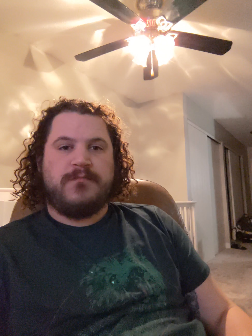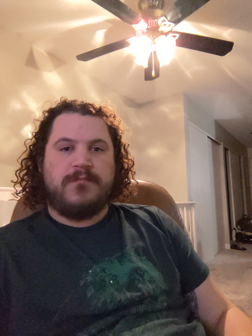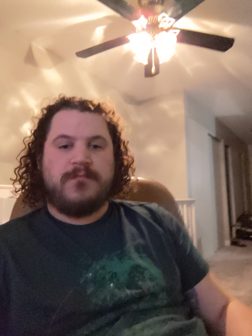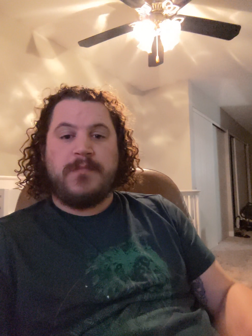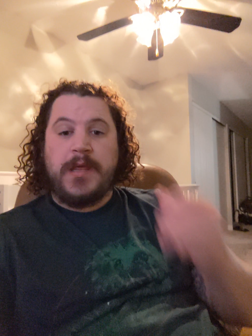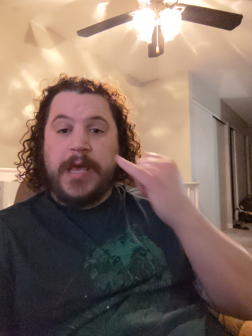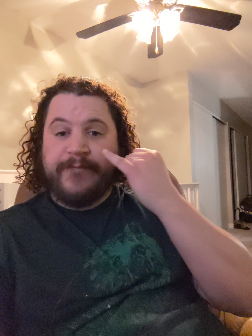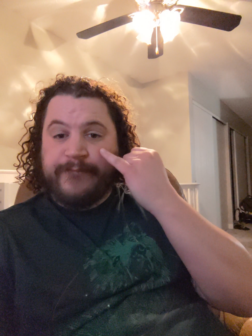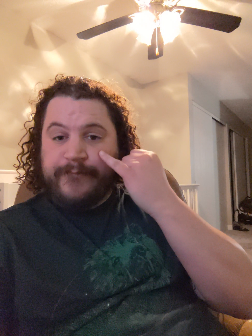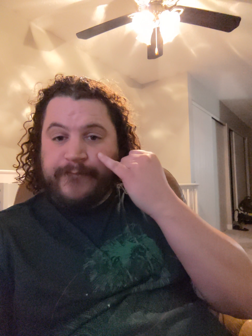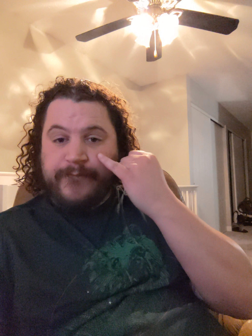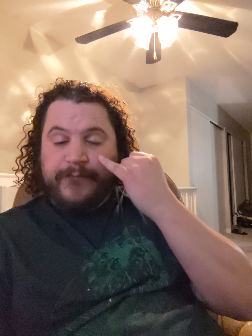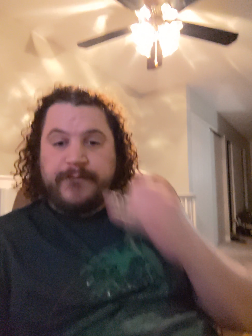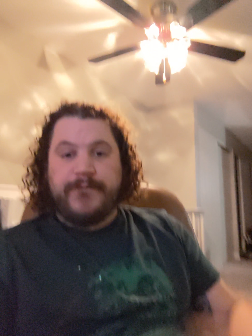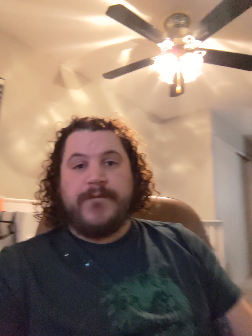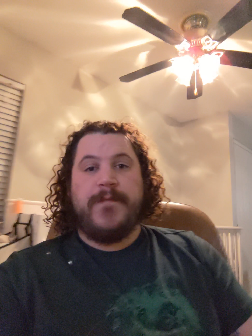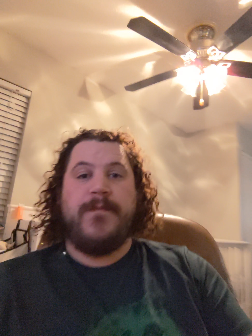if